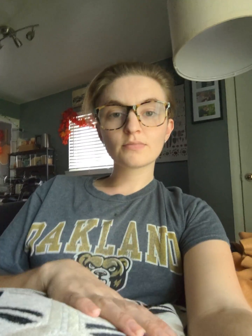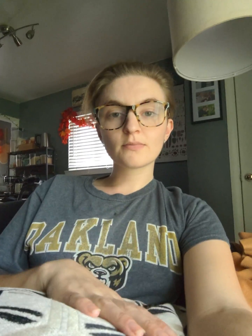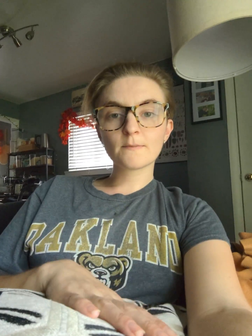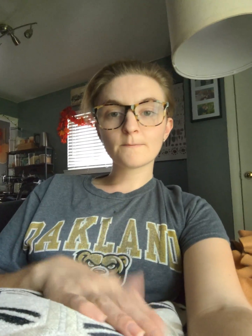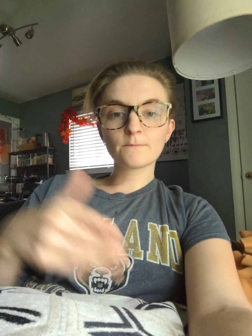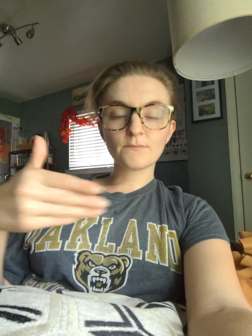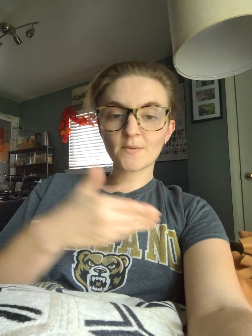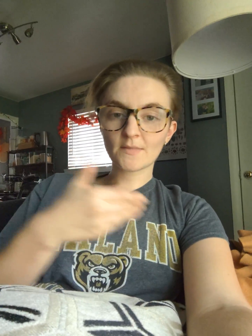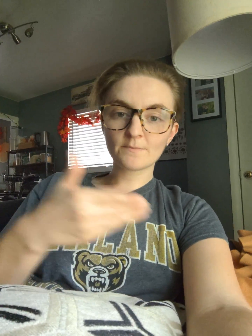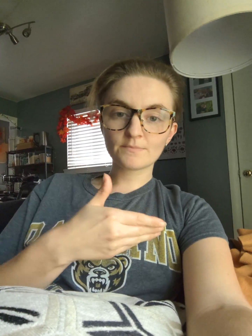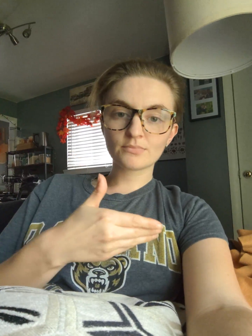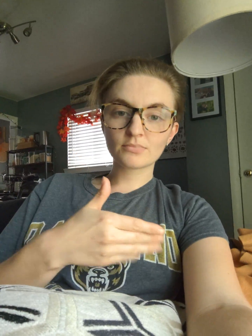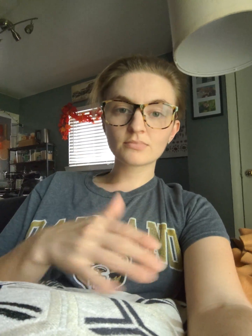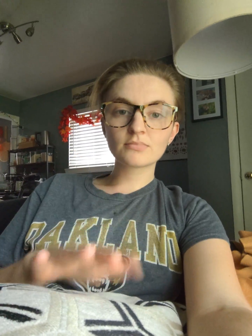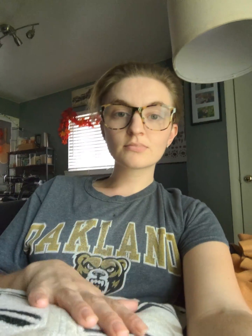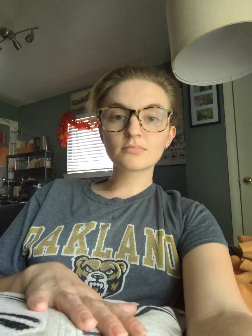baby